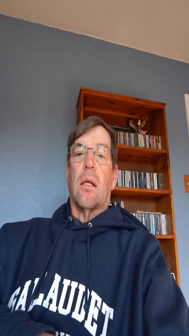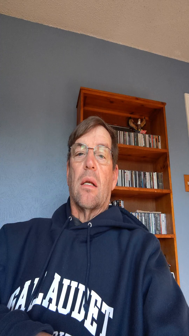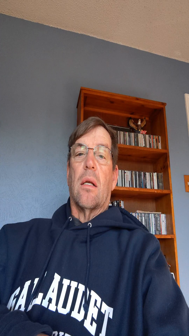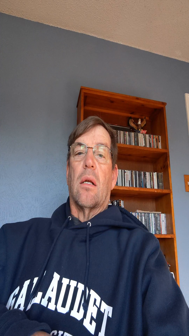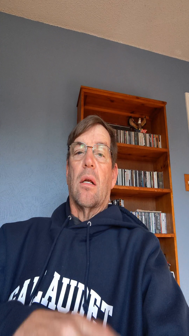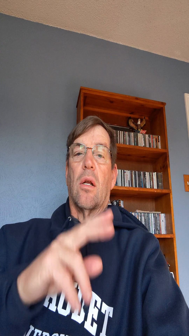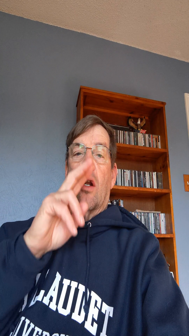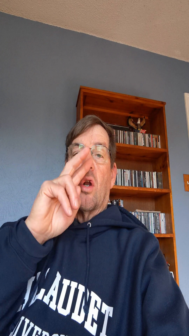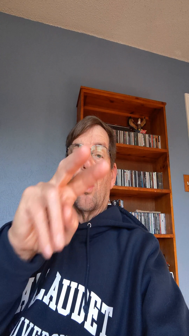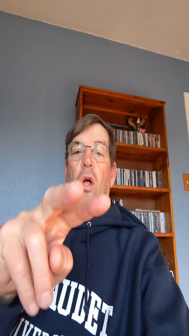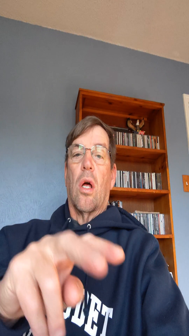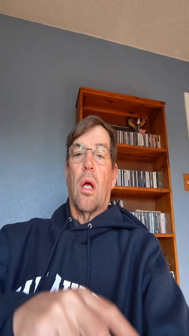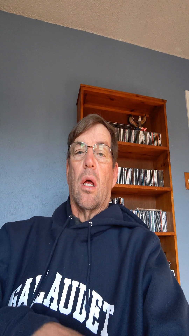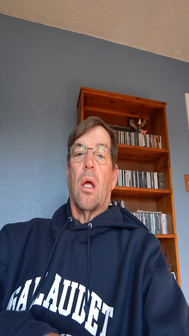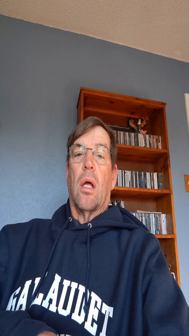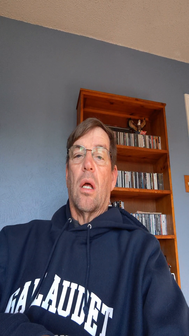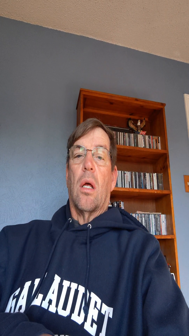look